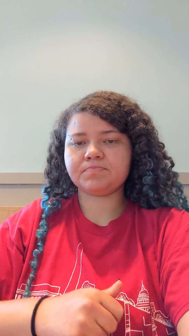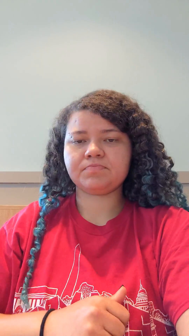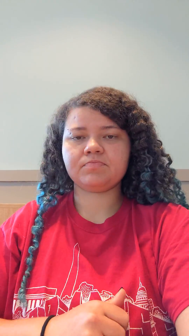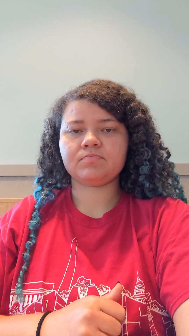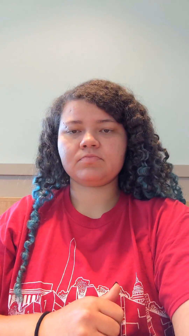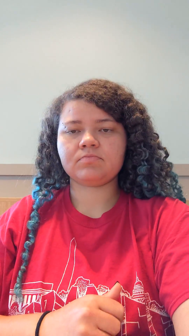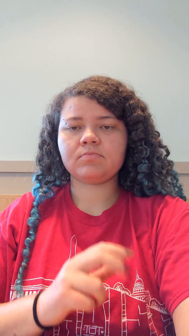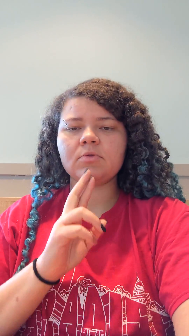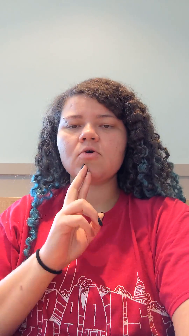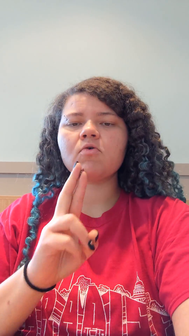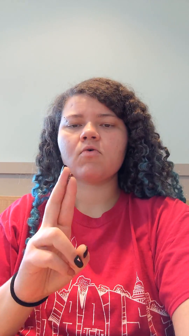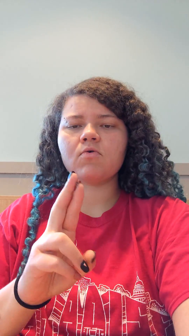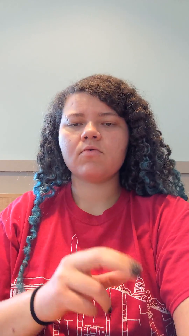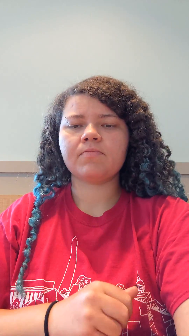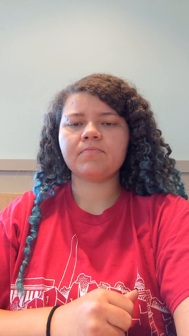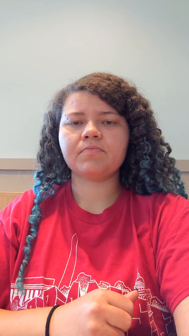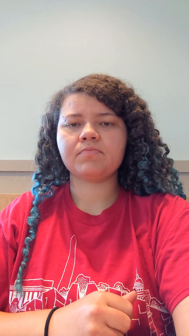are